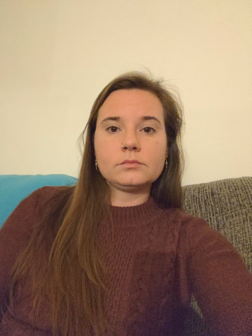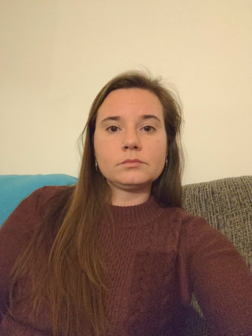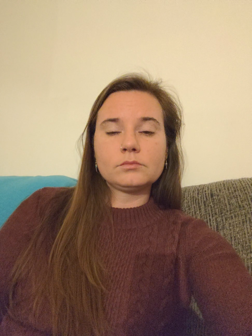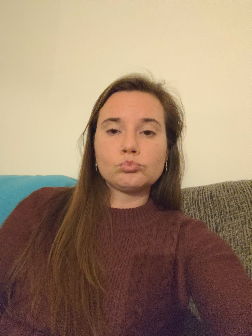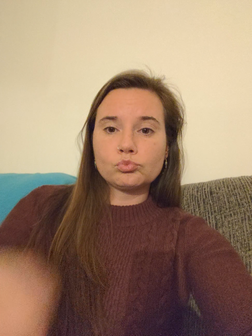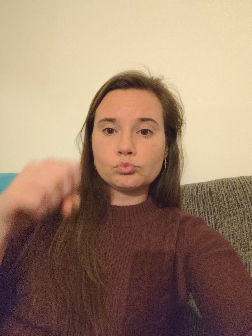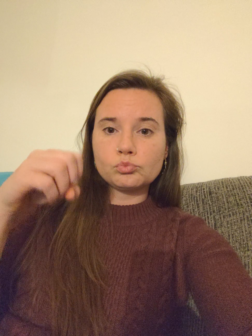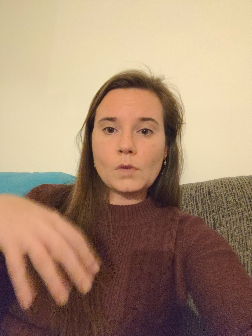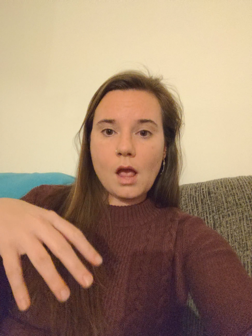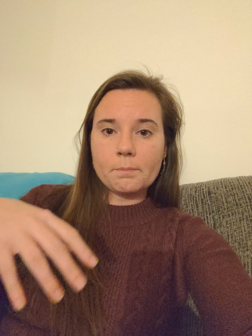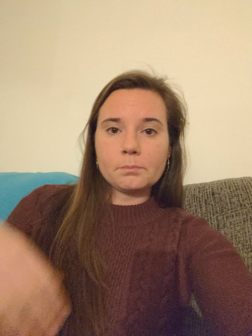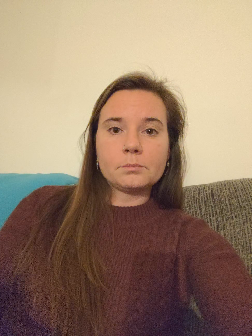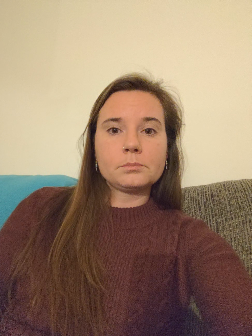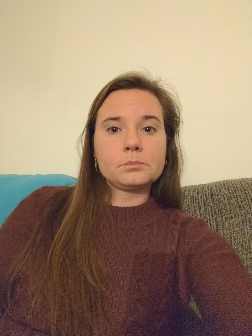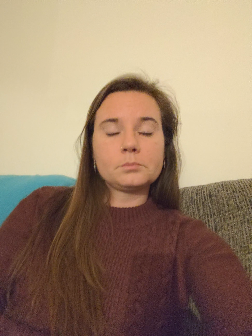drop